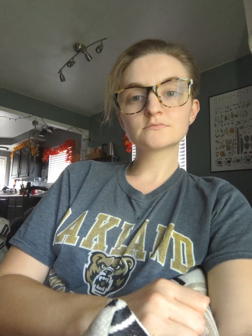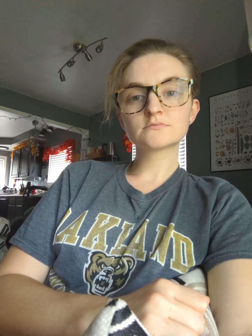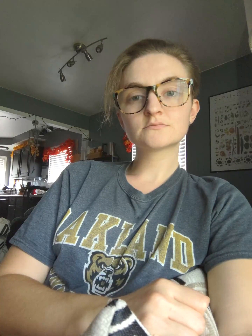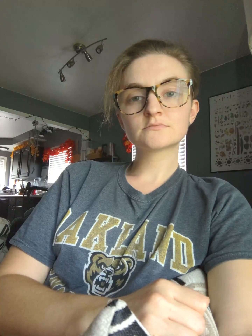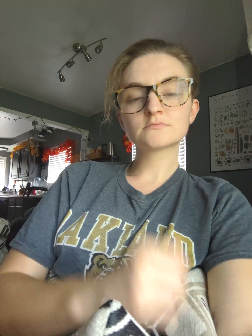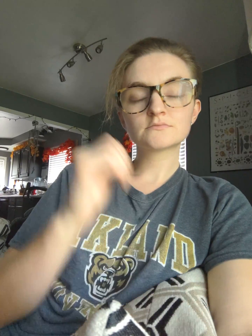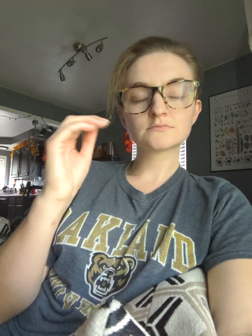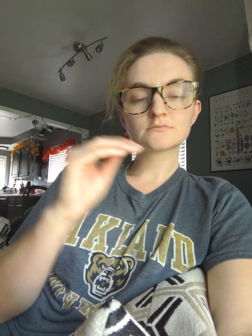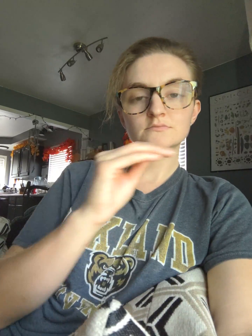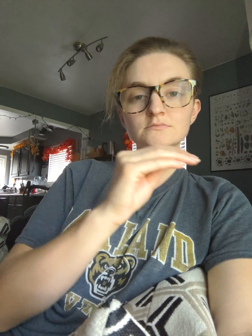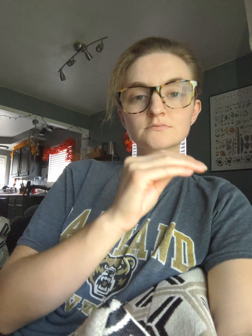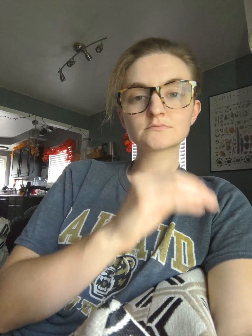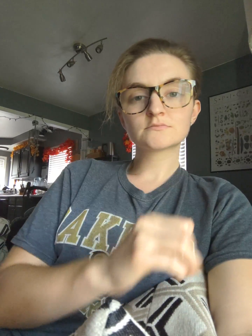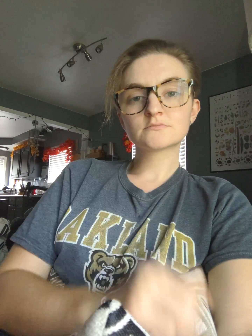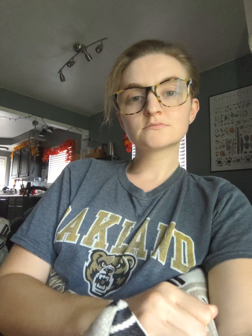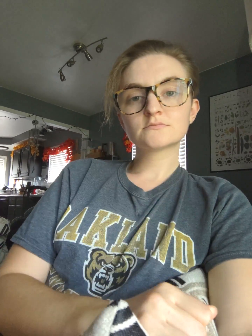dinosaur